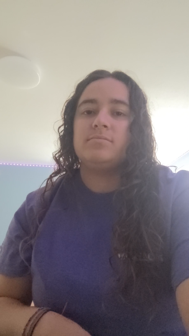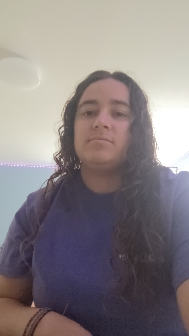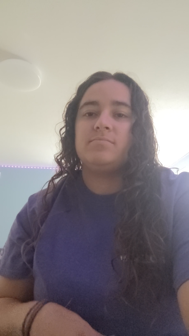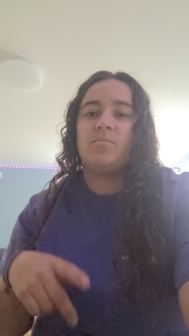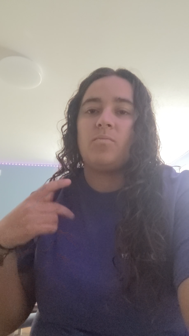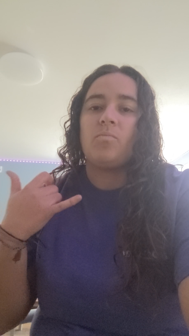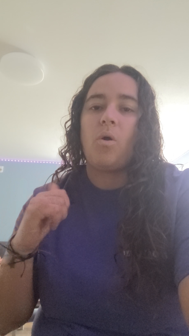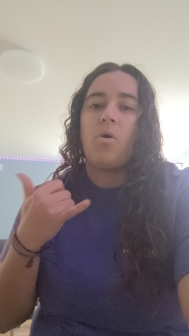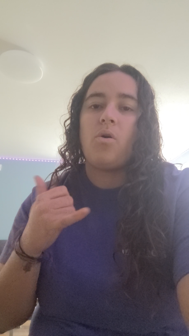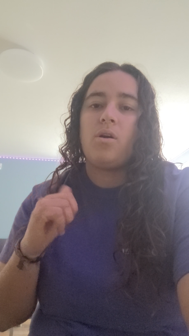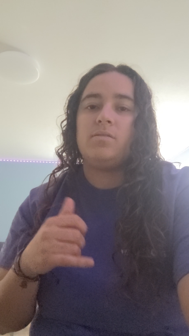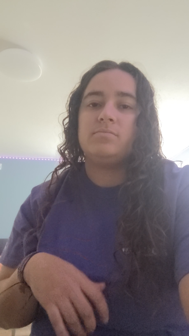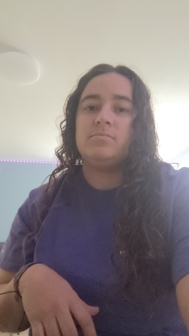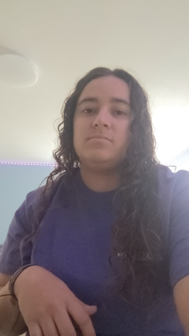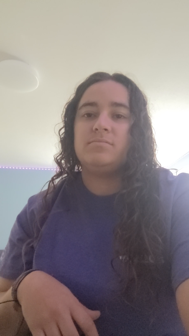party